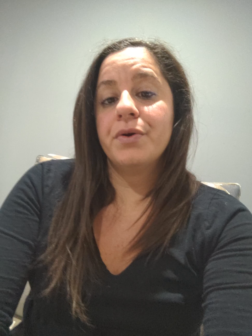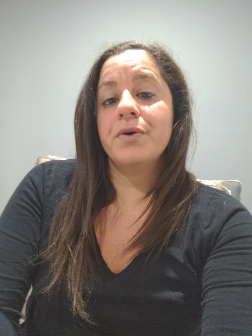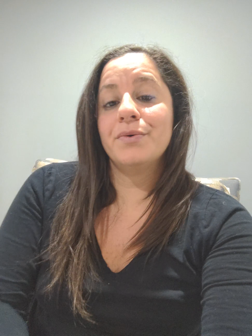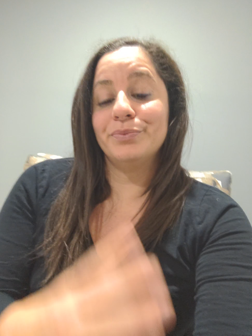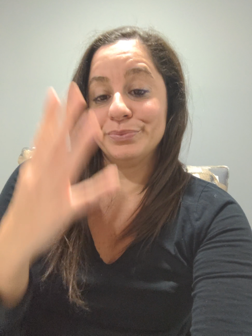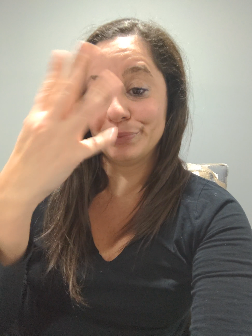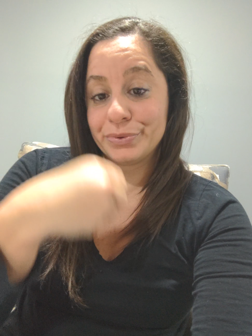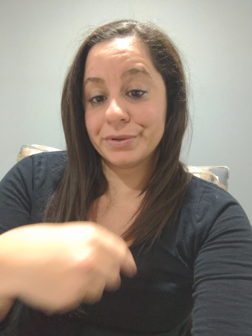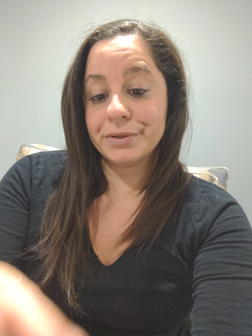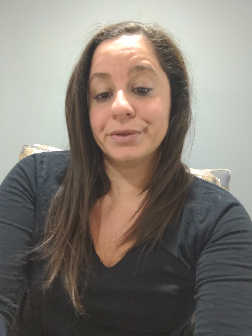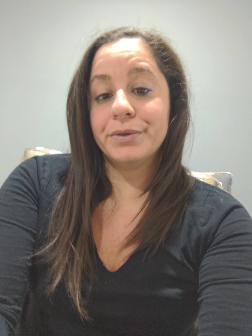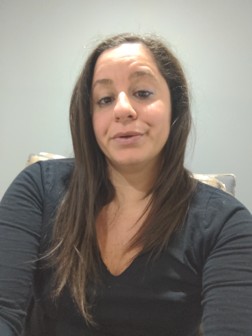pretty